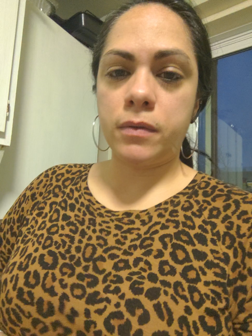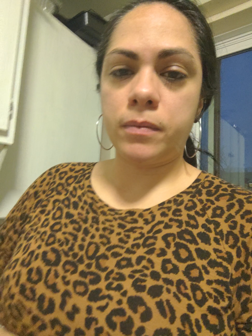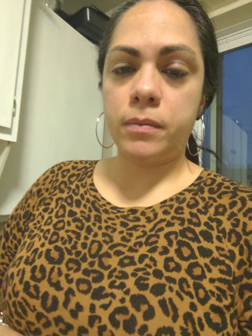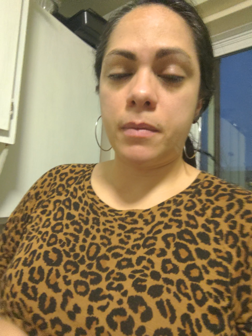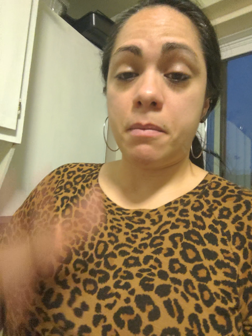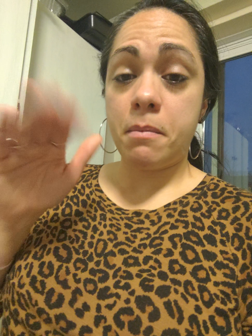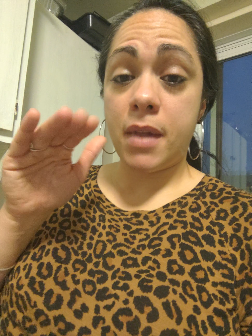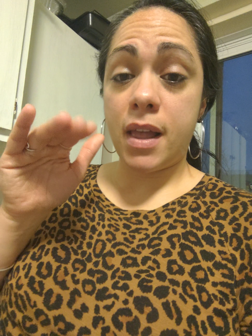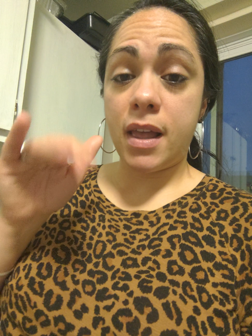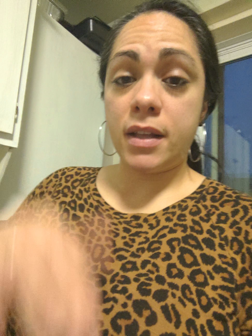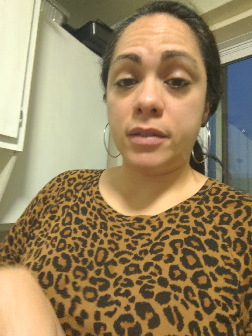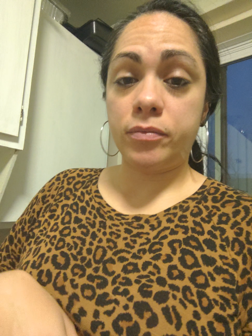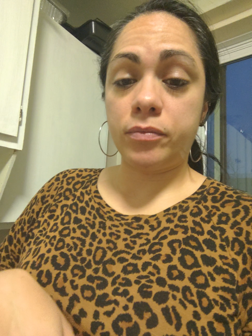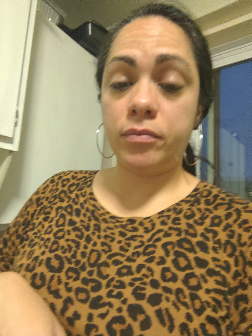bye